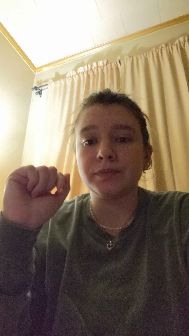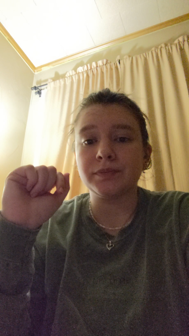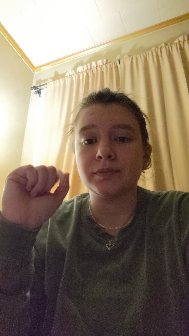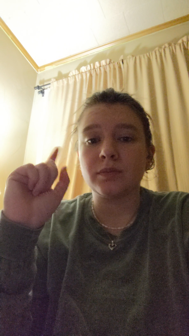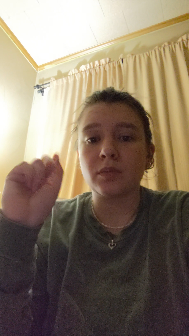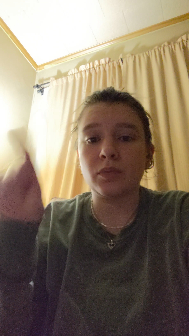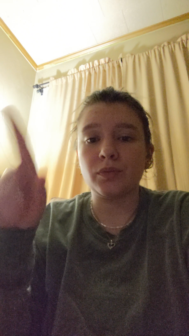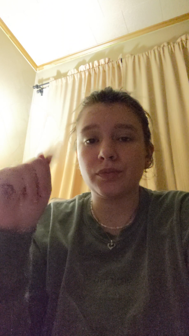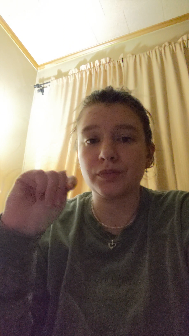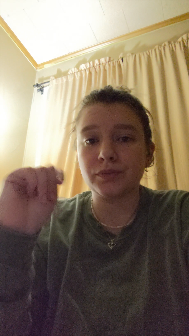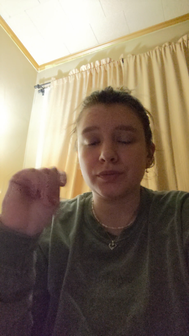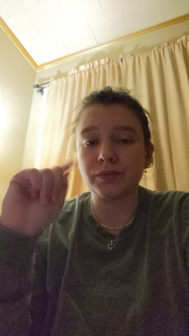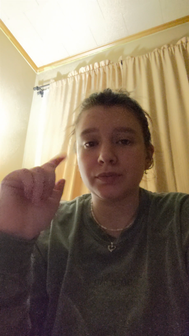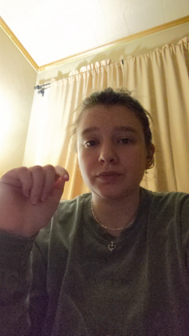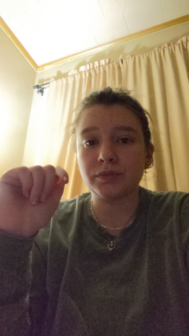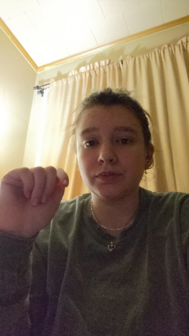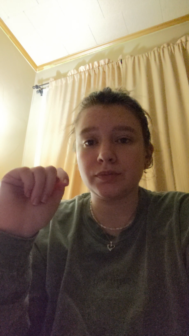go potty